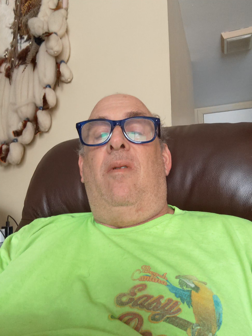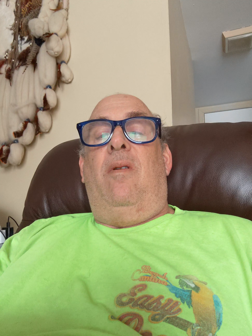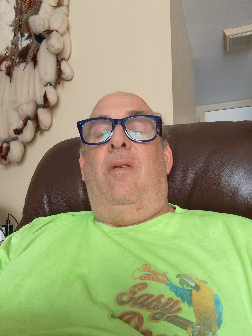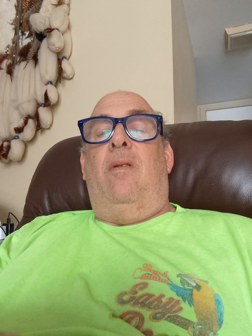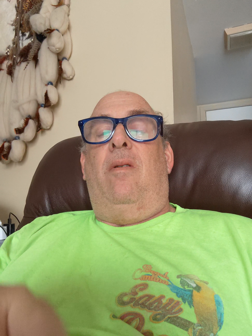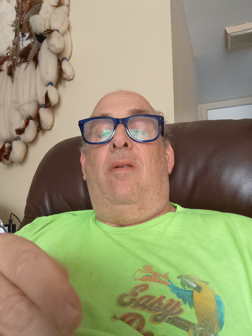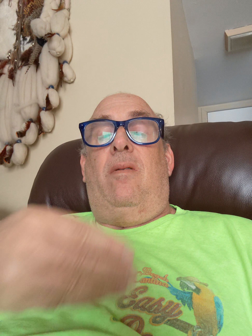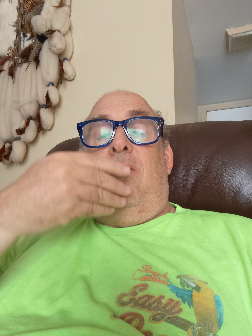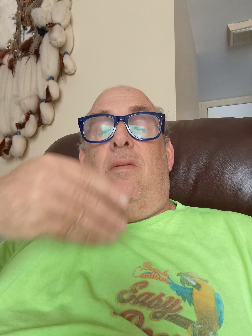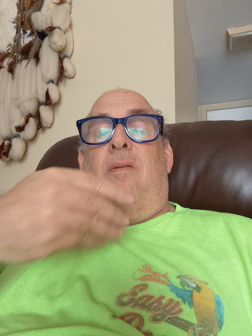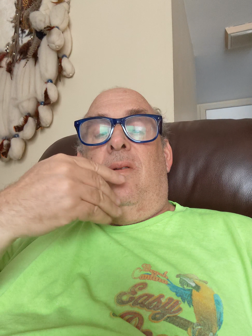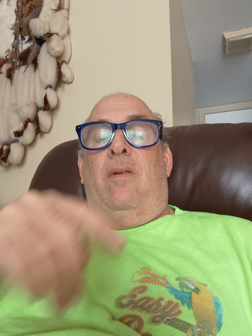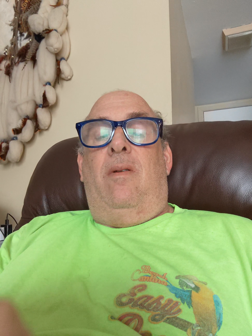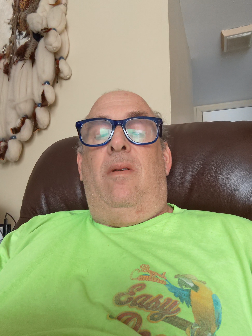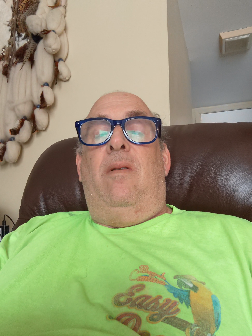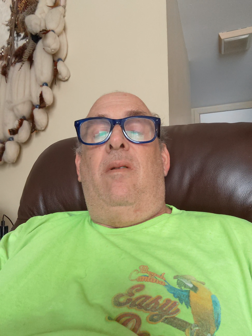cereal